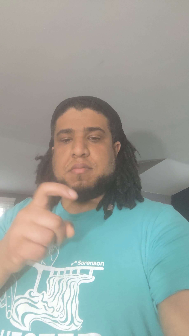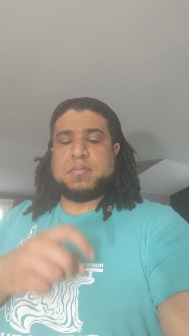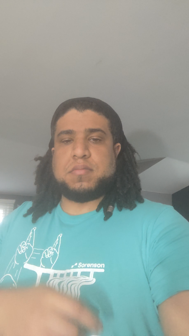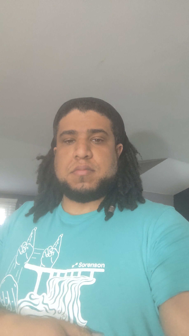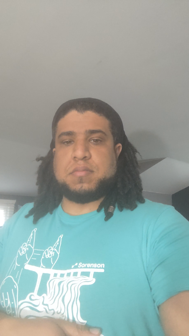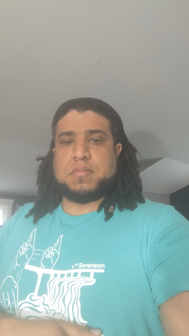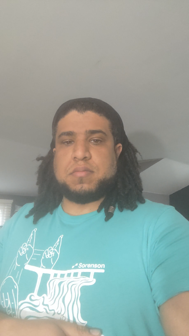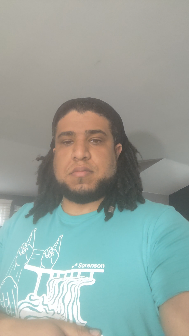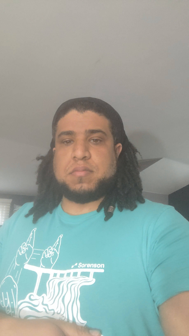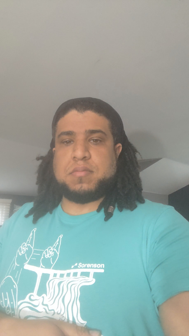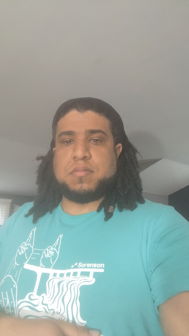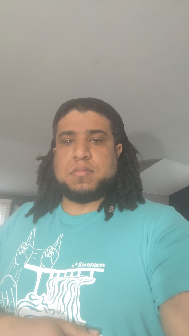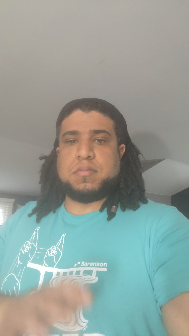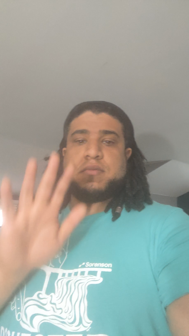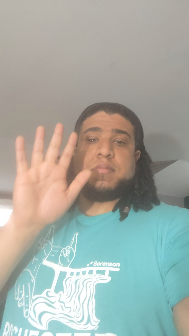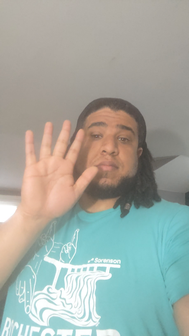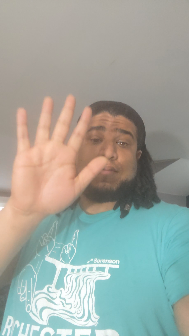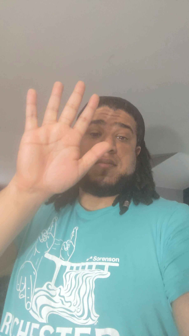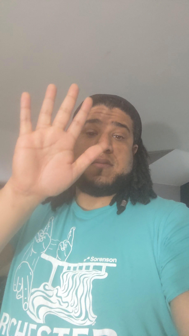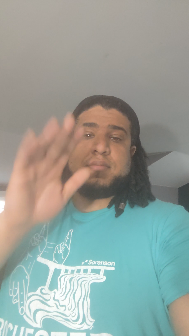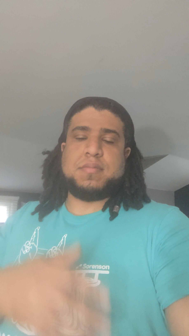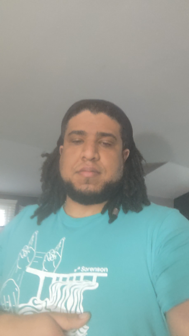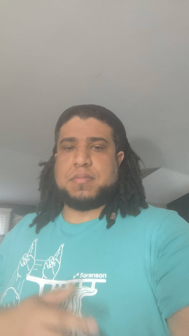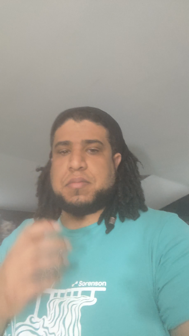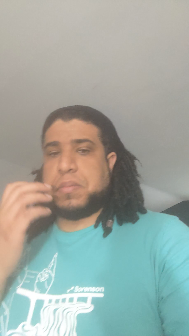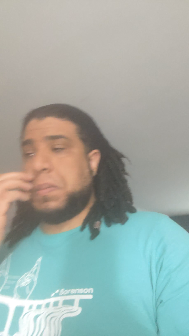give me five